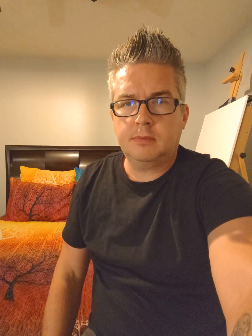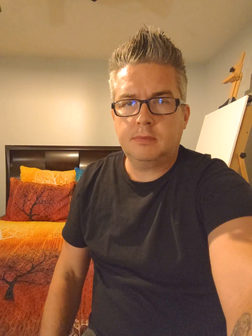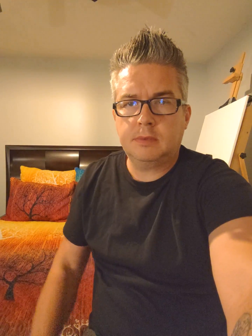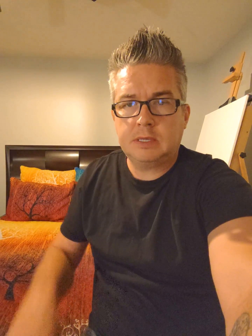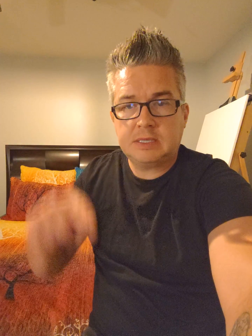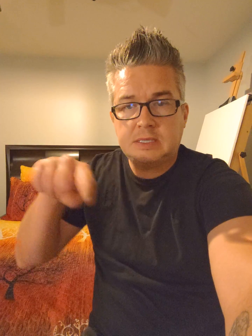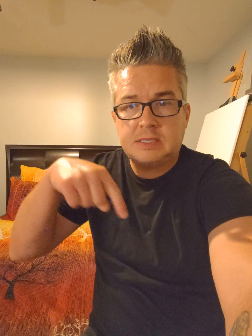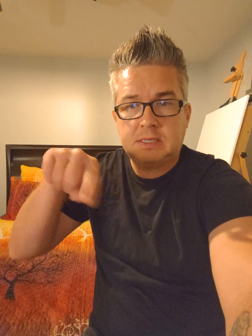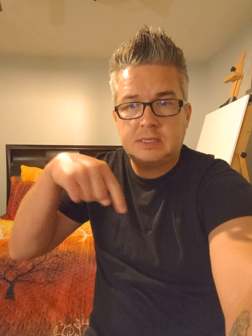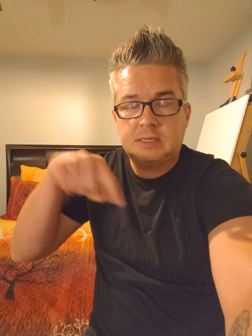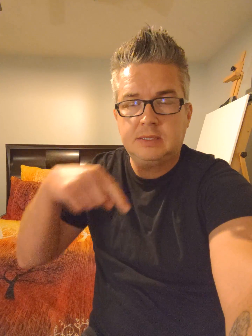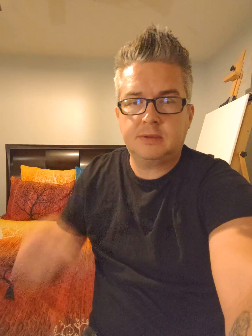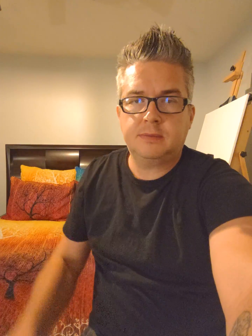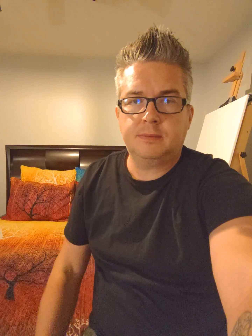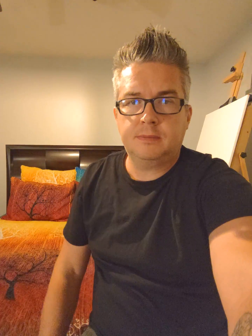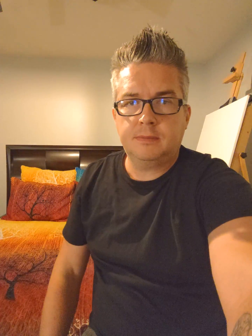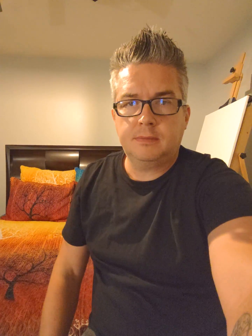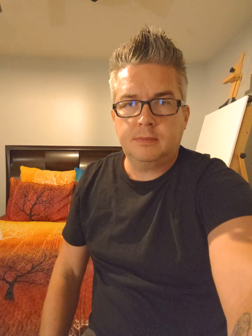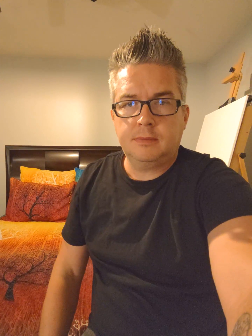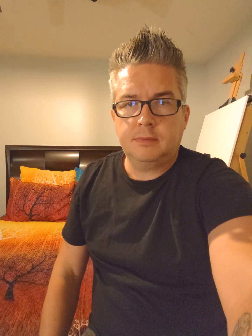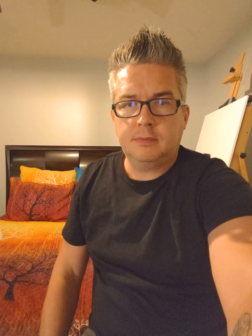flip-flop